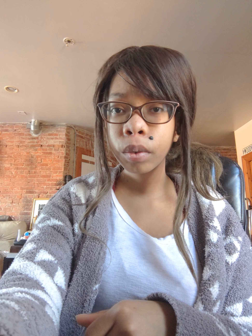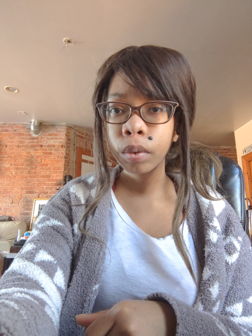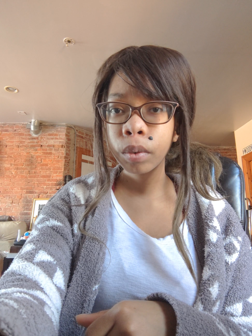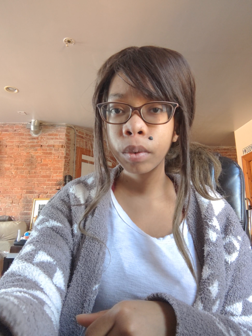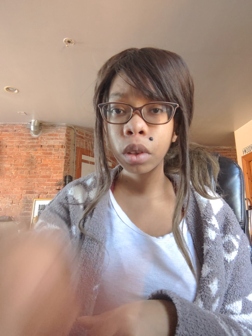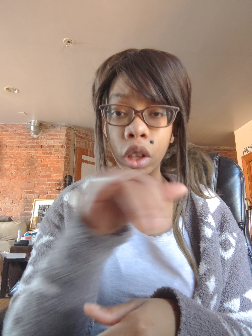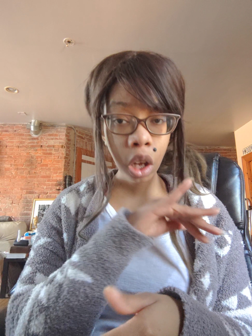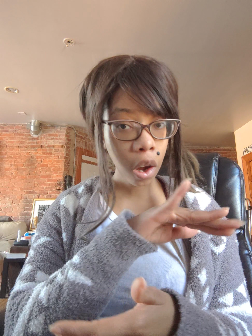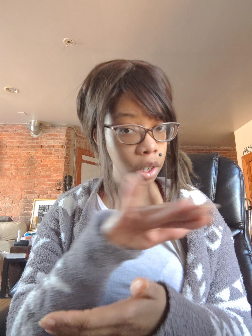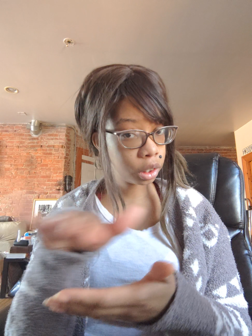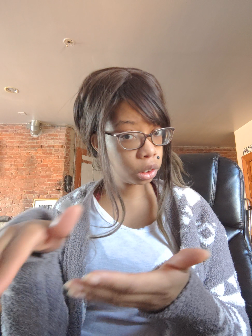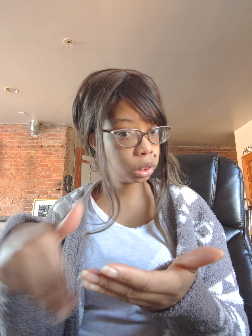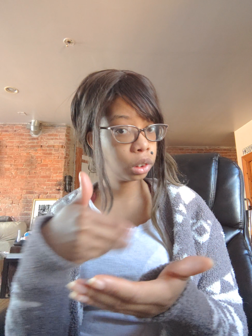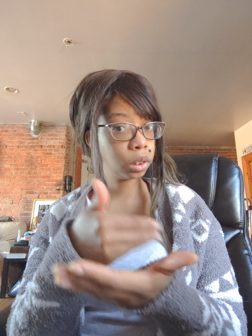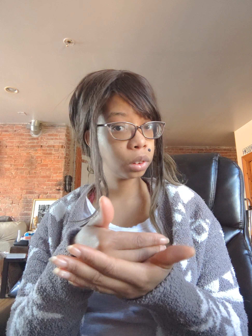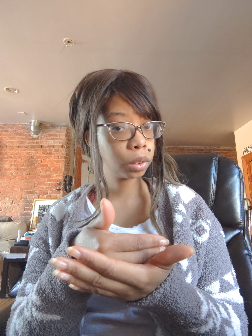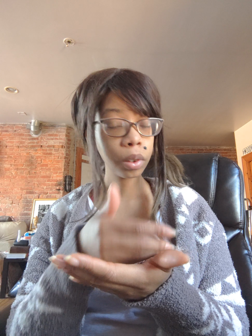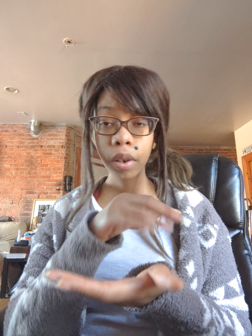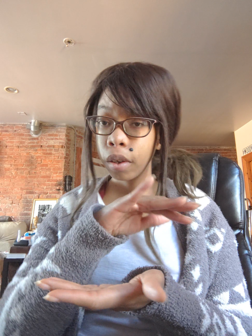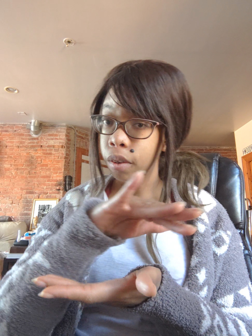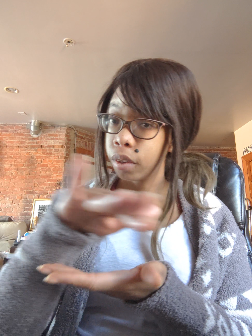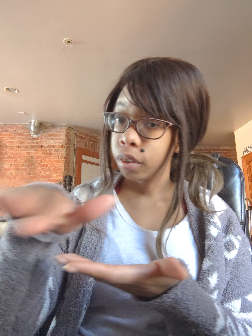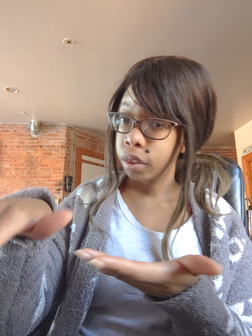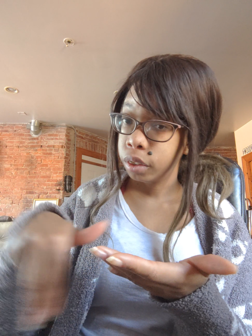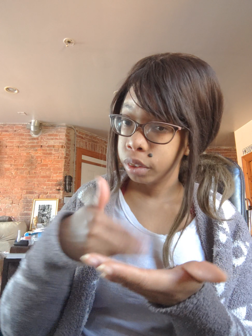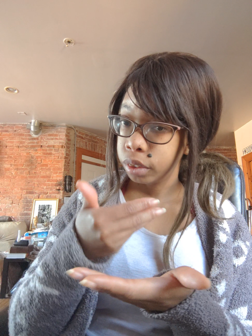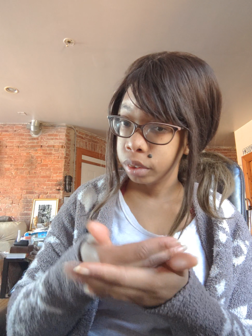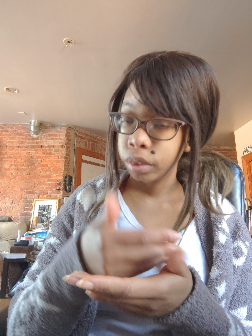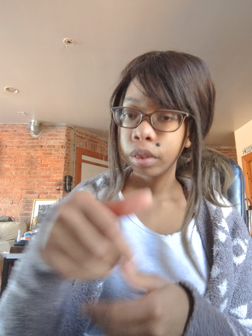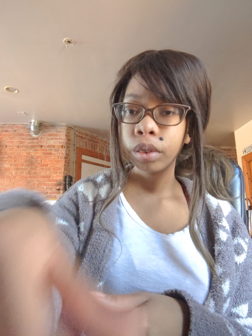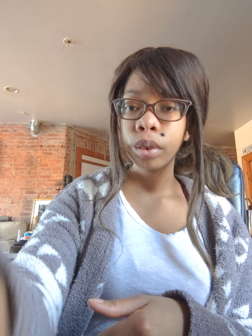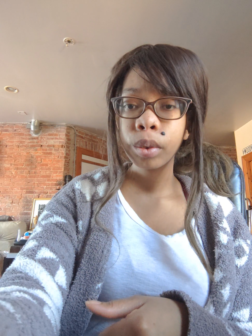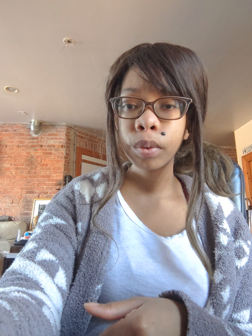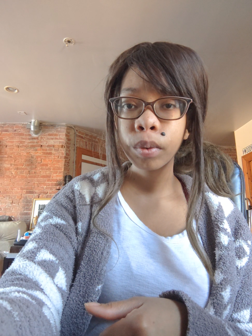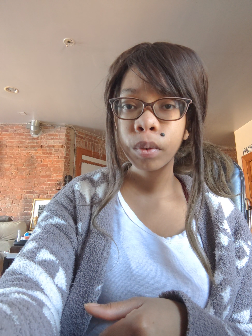all